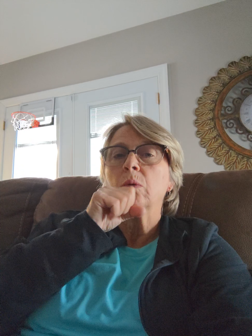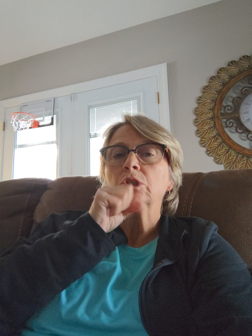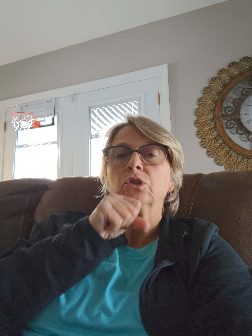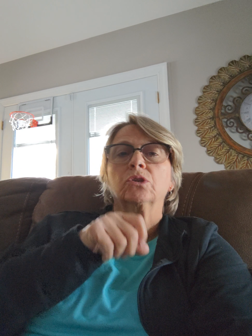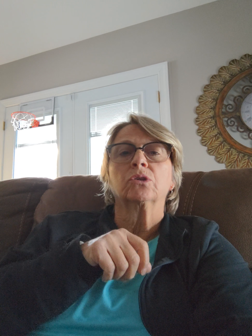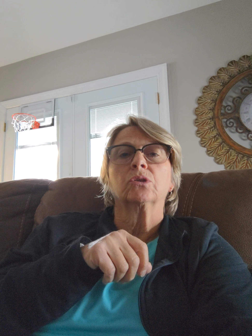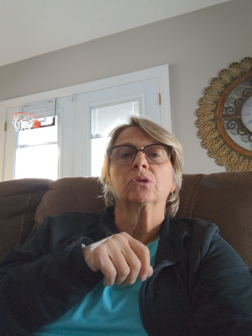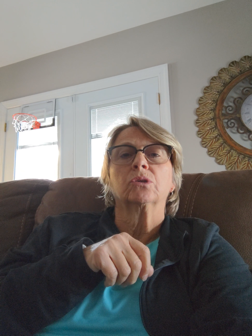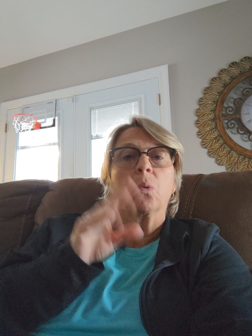orange